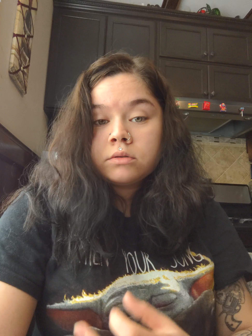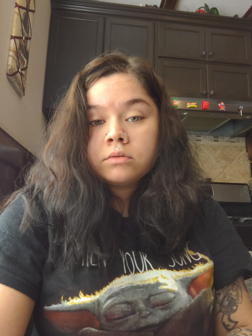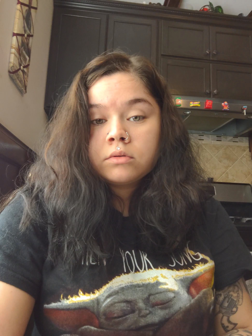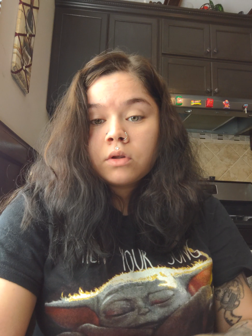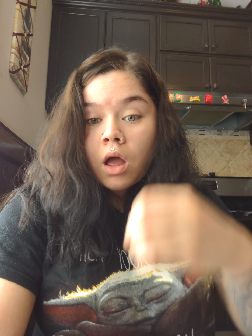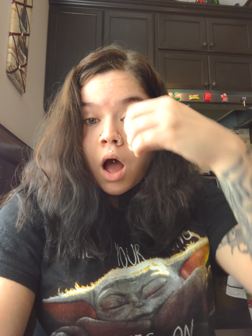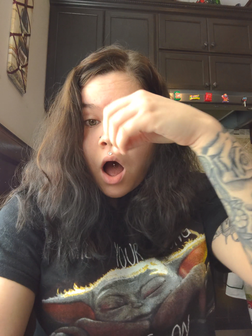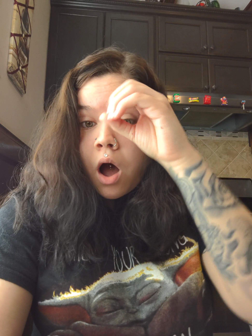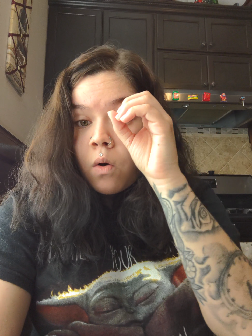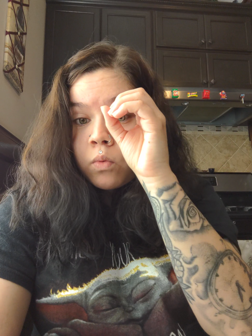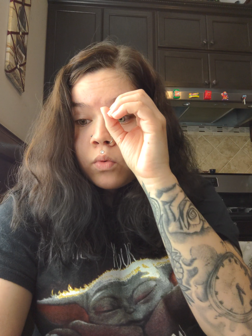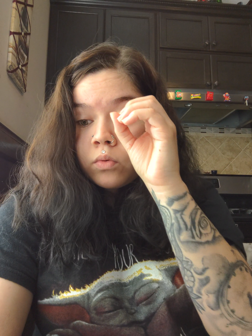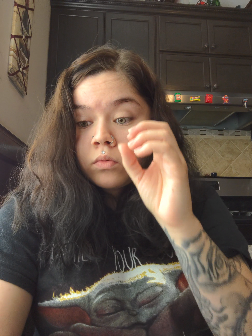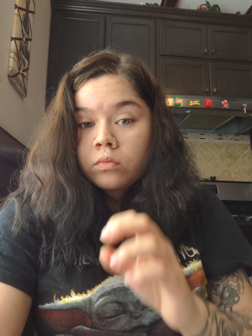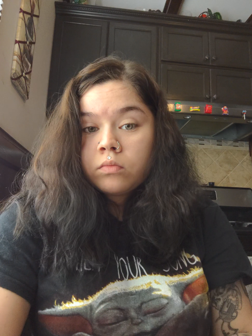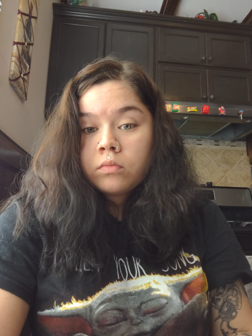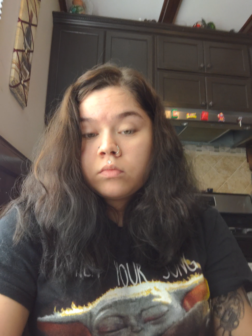owl